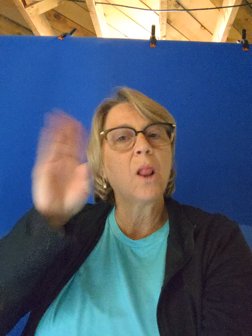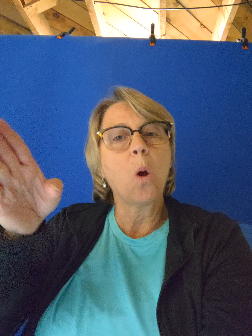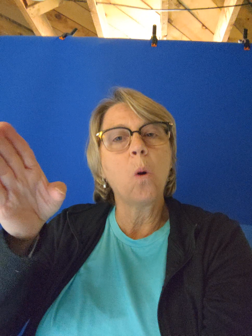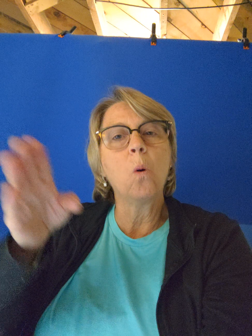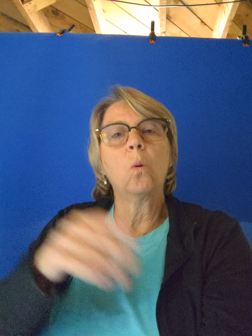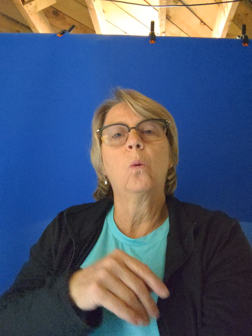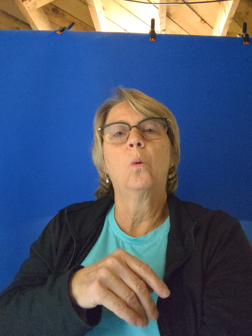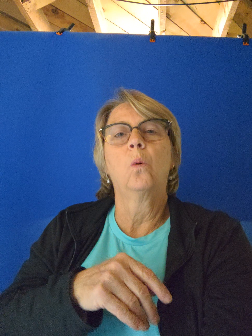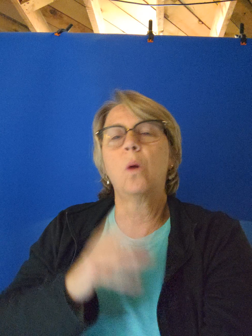hello